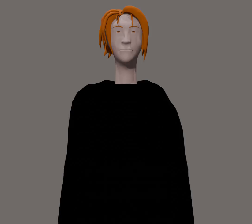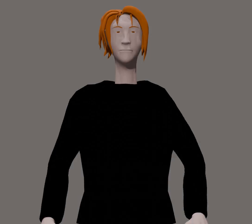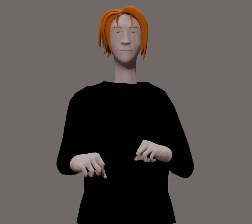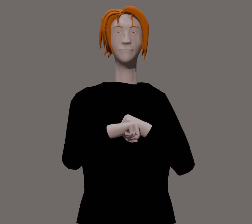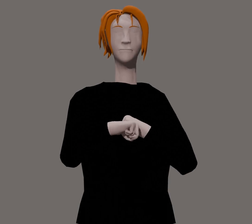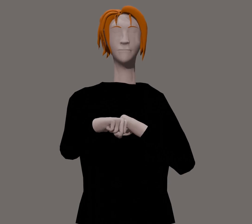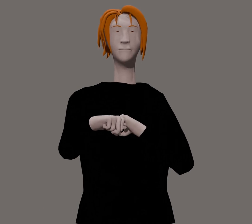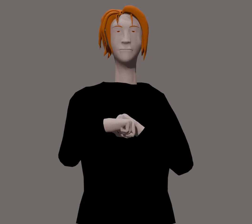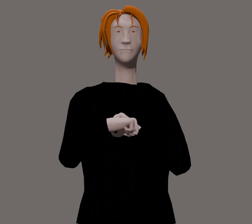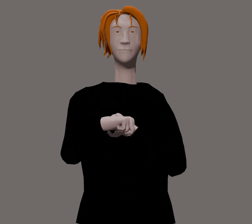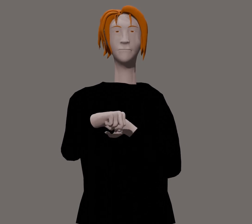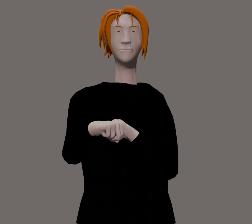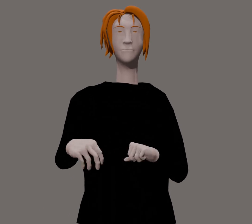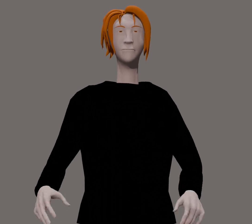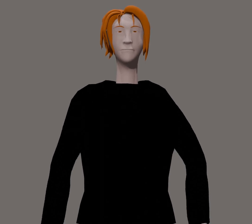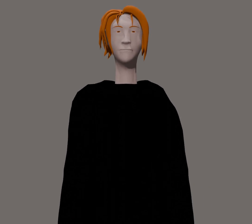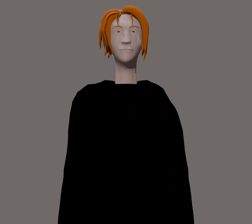Commercial